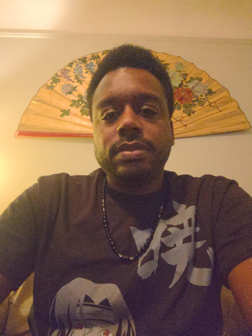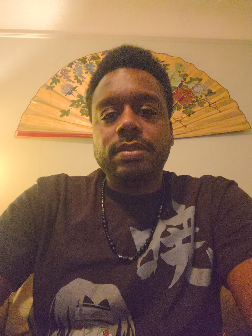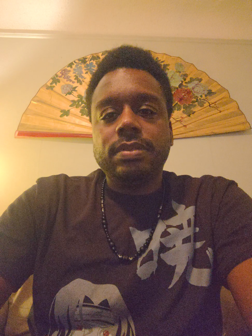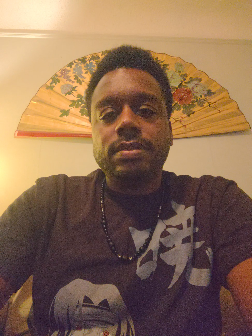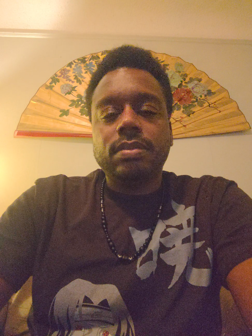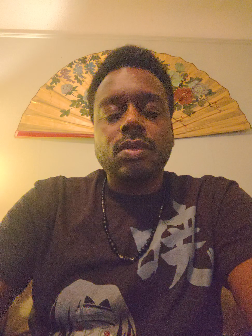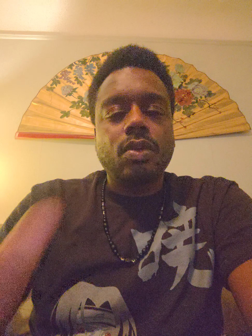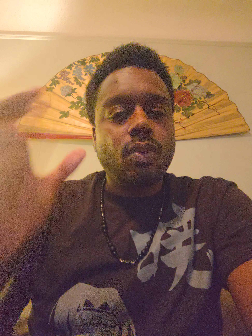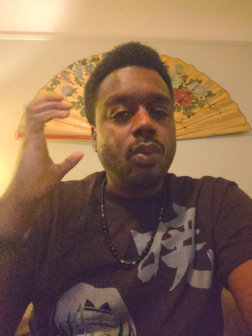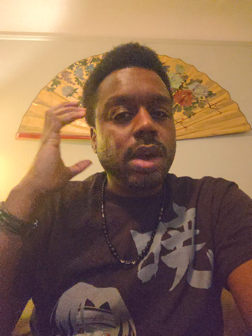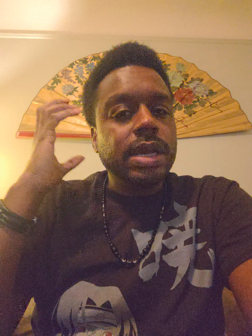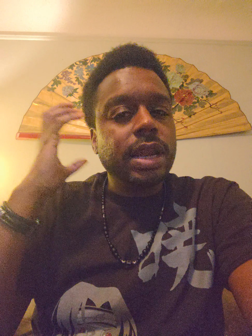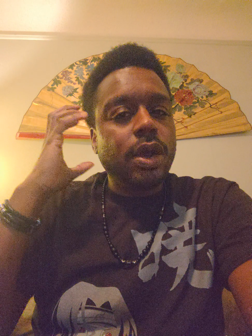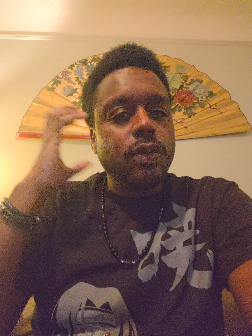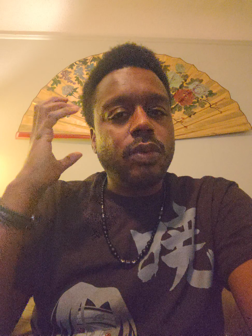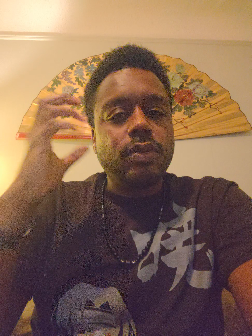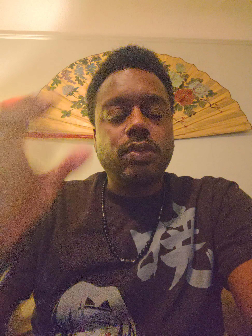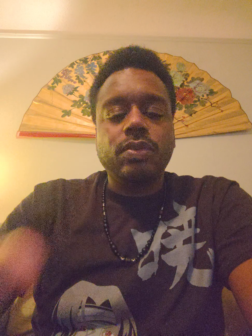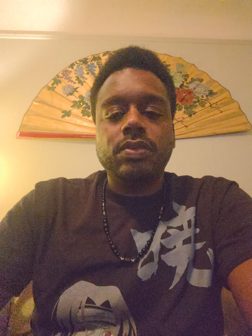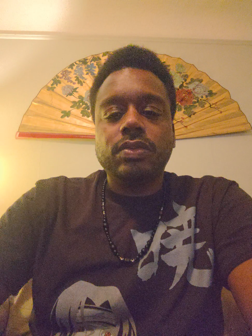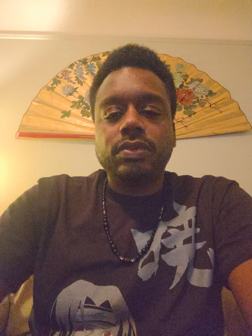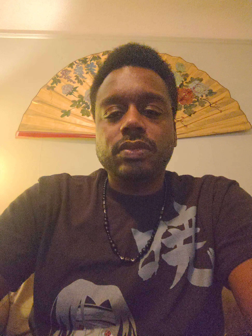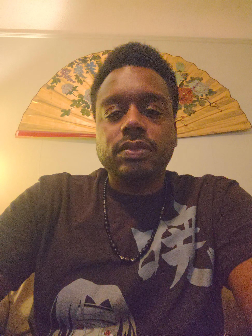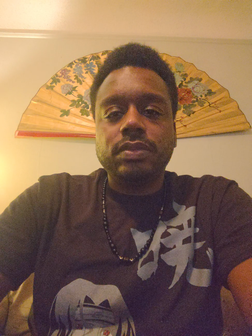radio